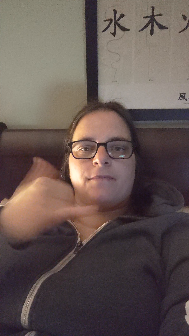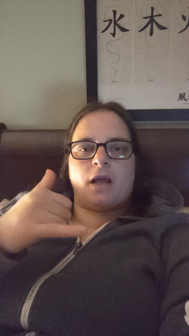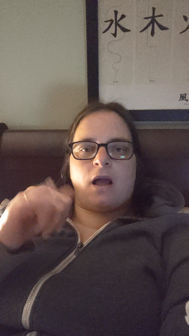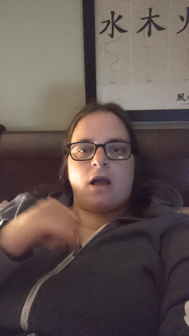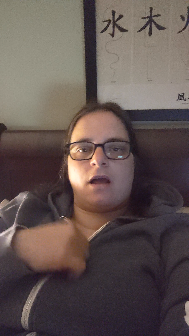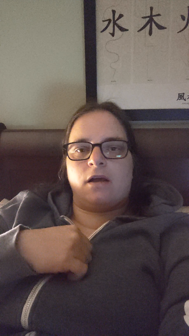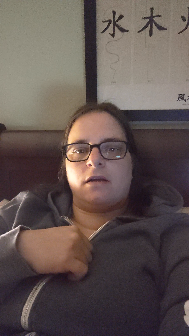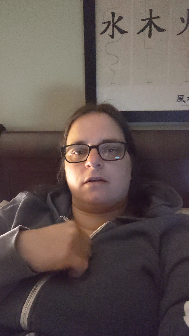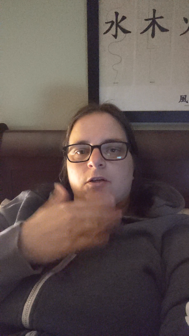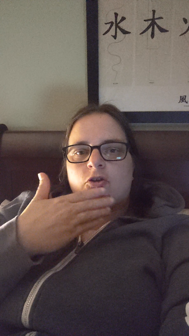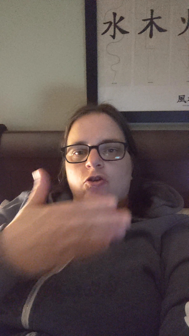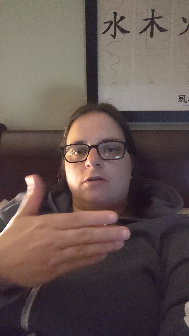good